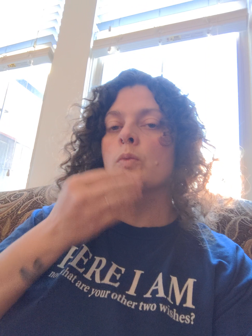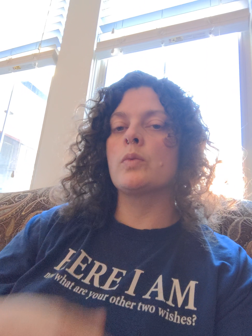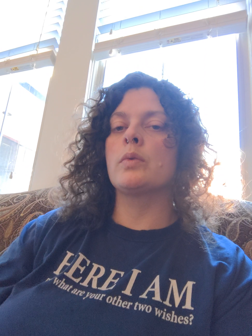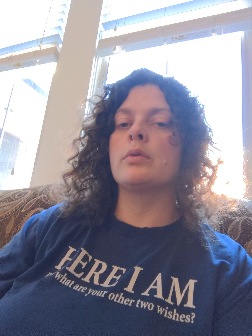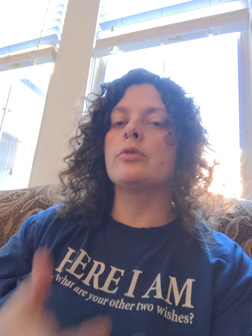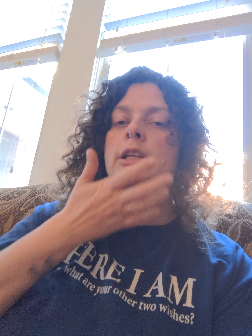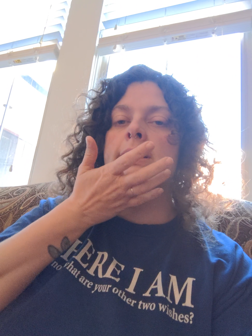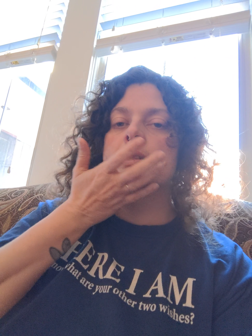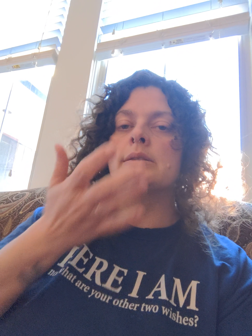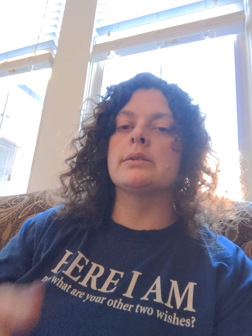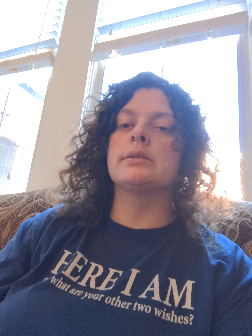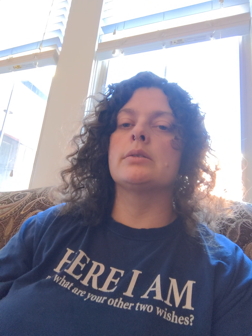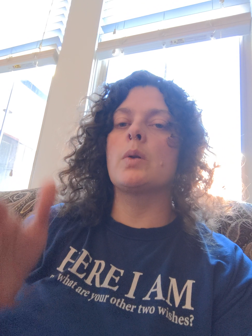grass